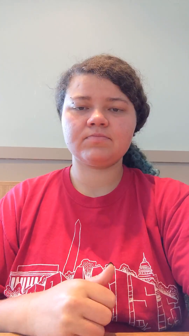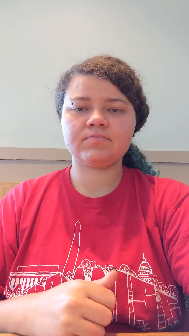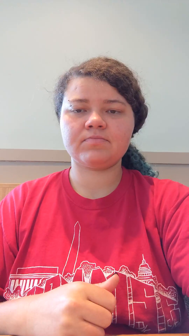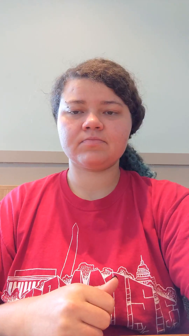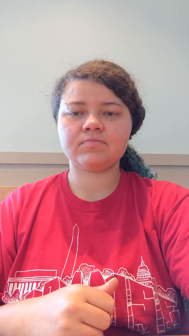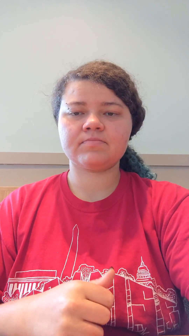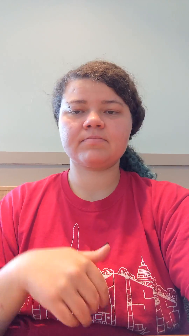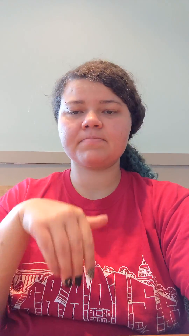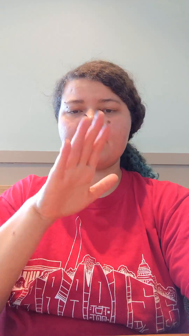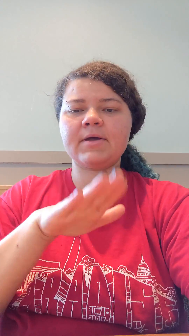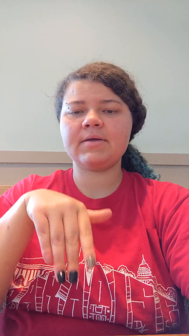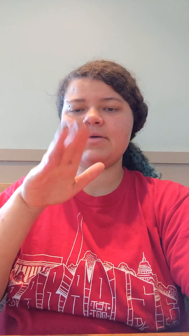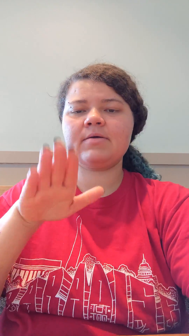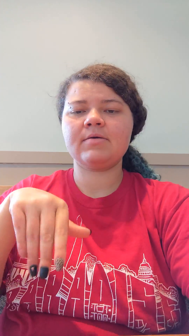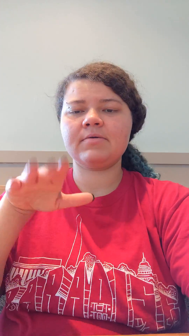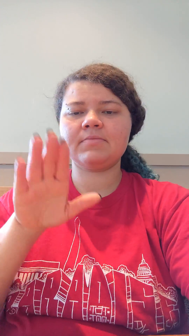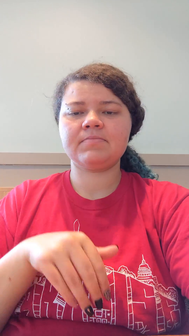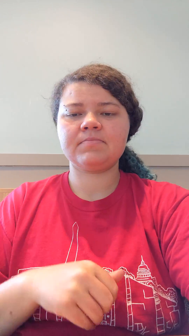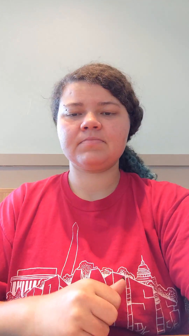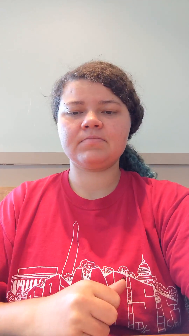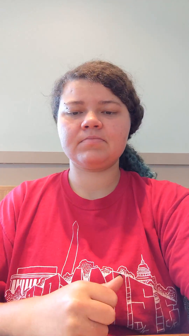paint